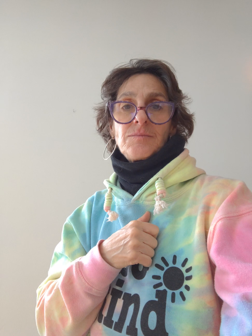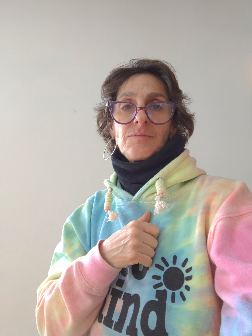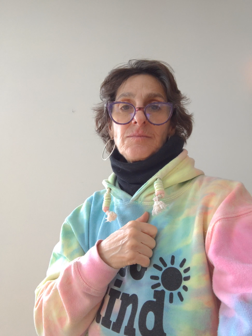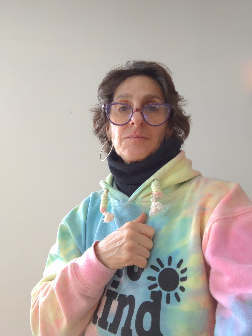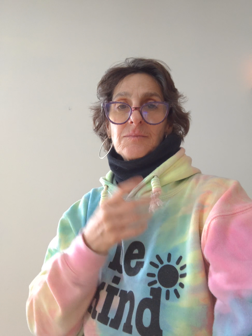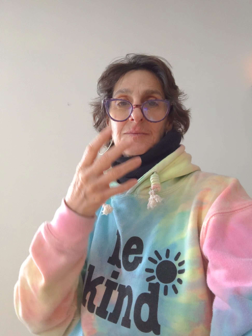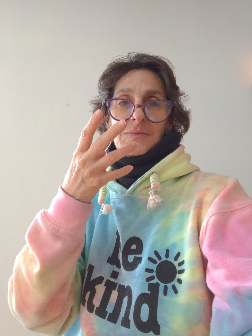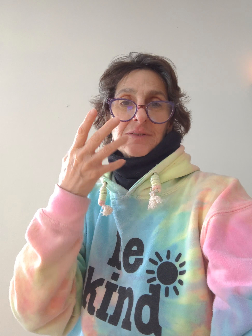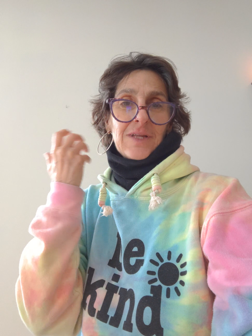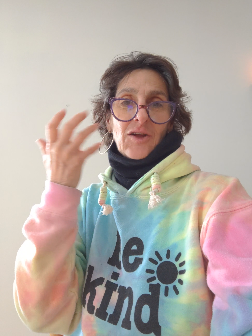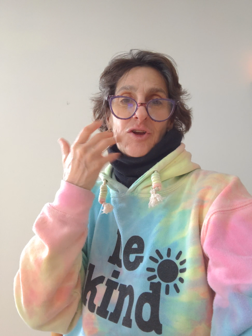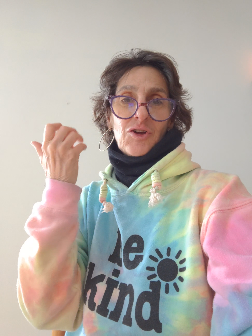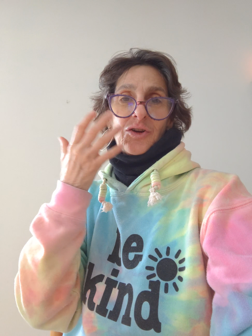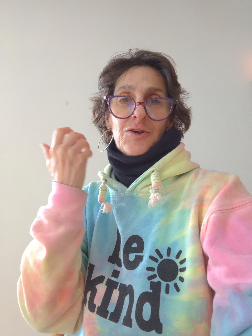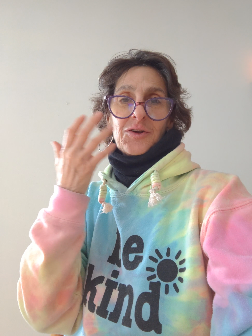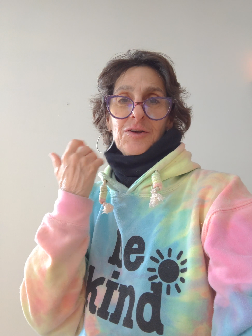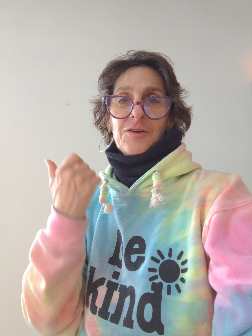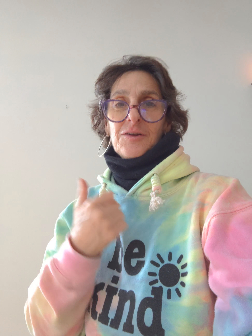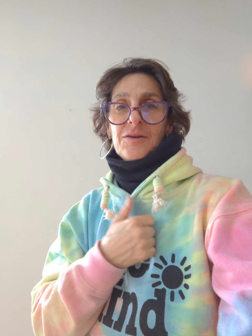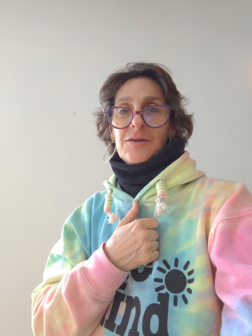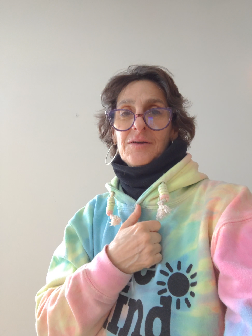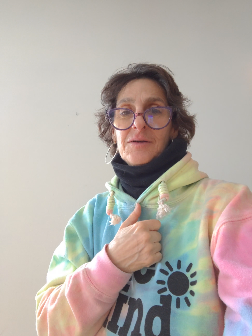tiger